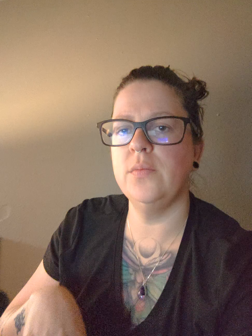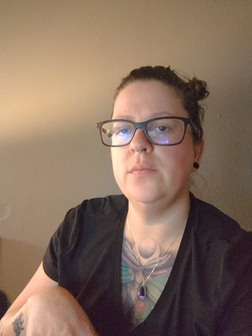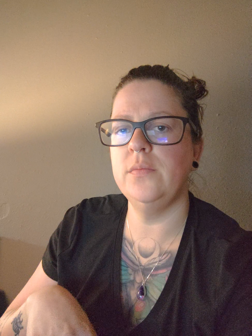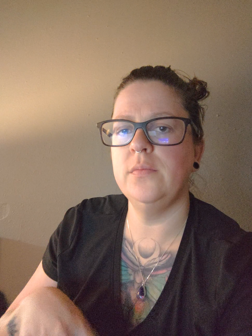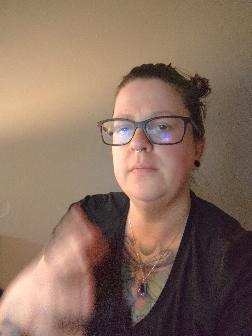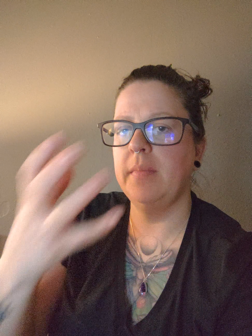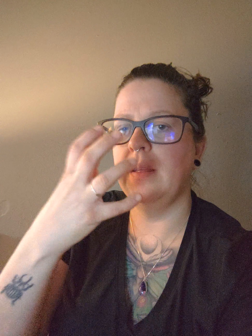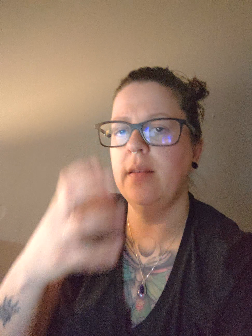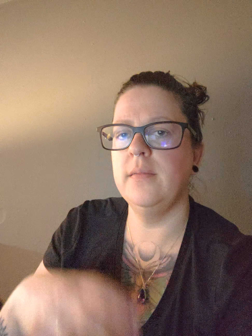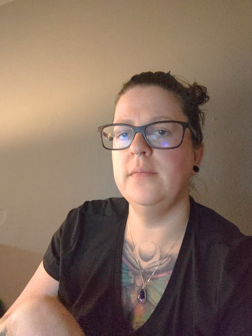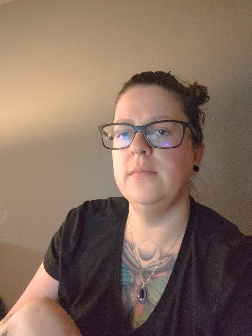mad